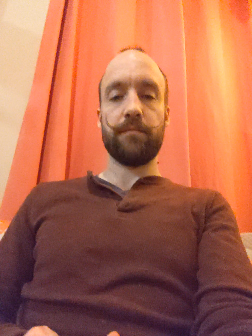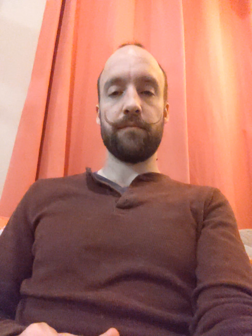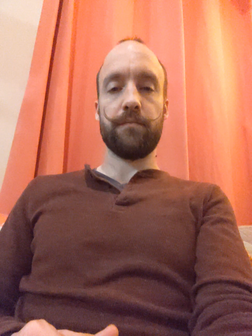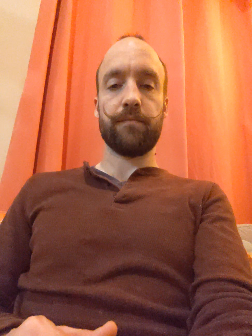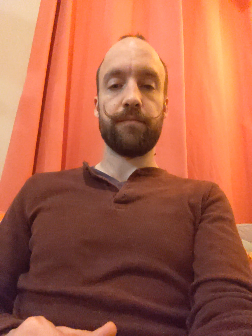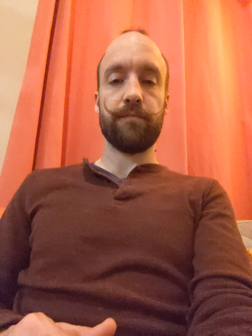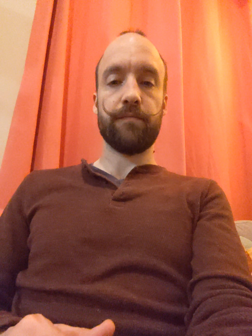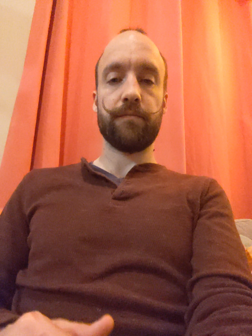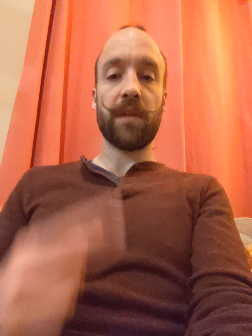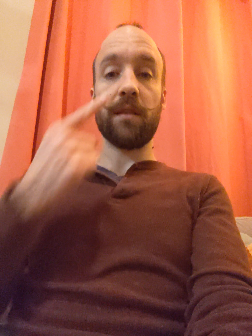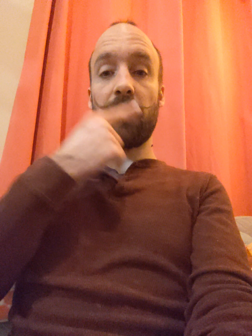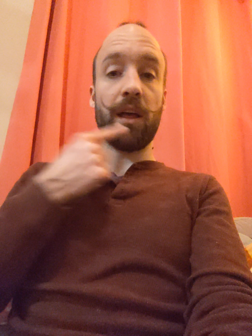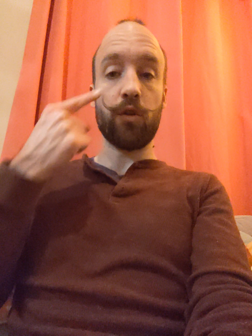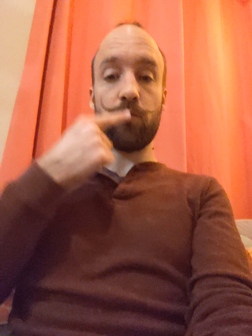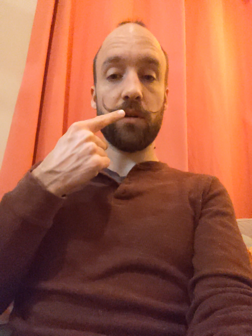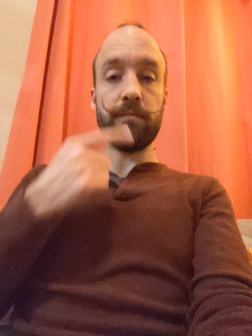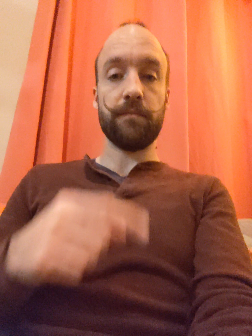mouth